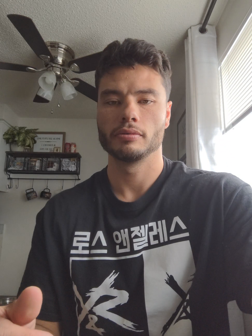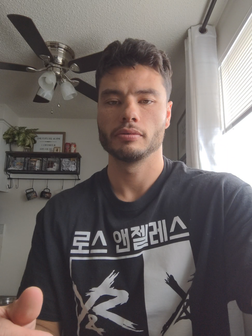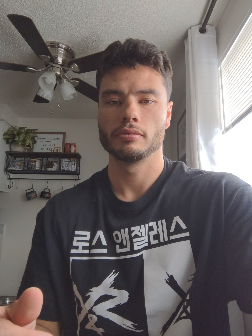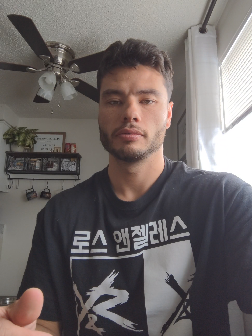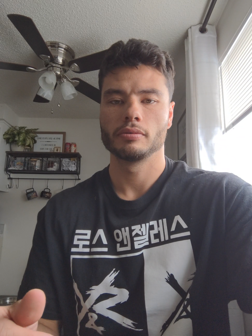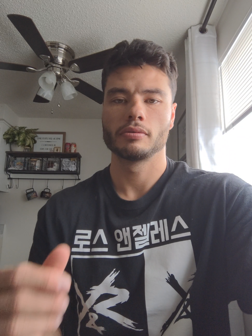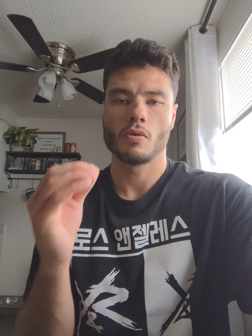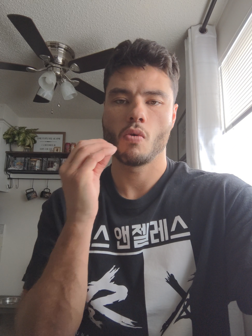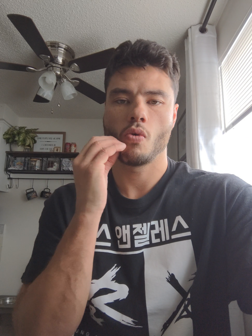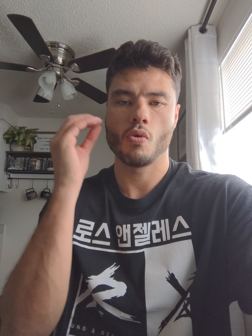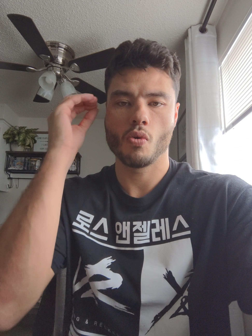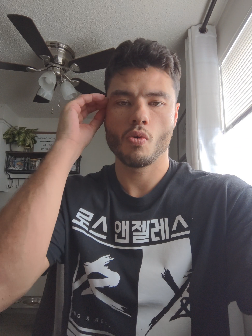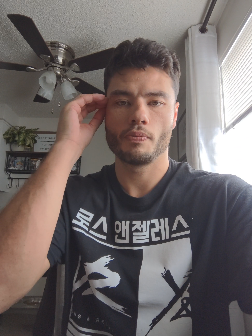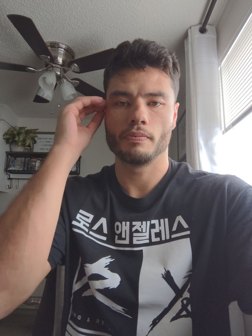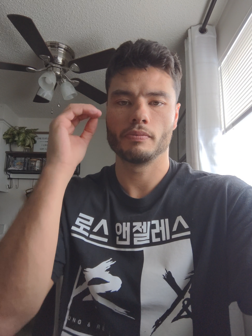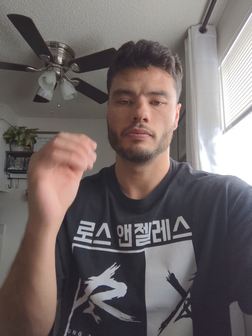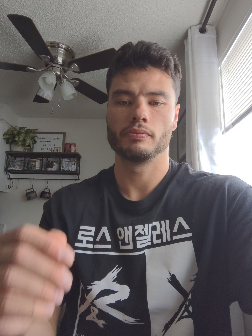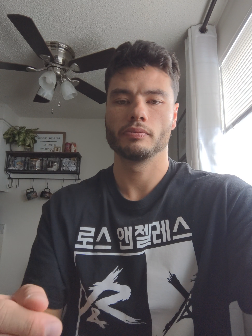home